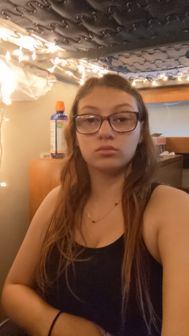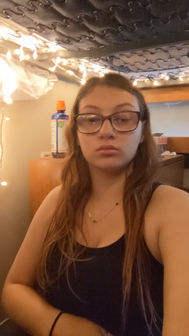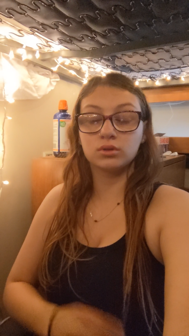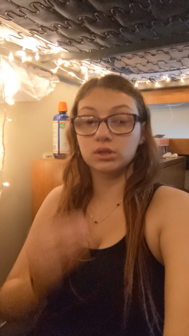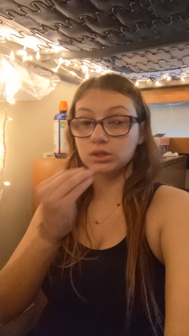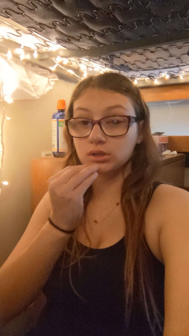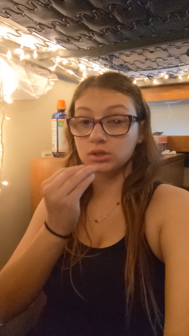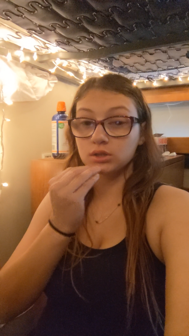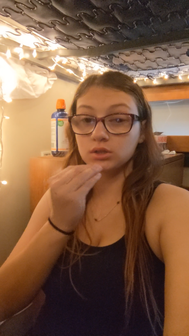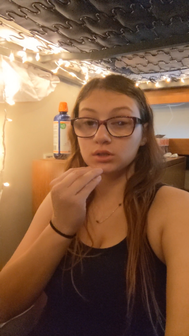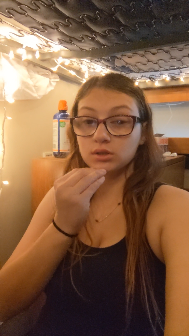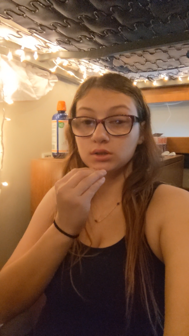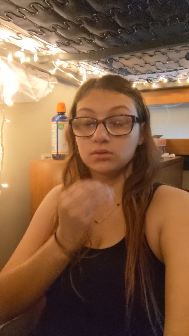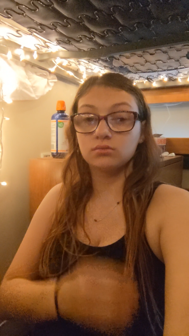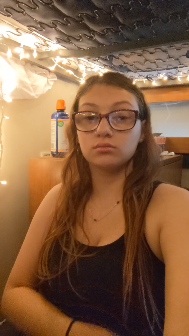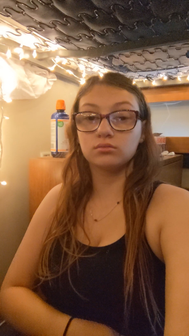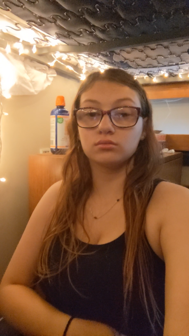eat